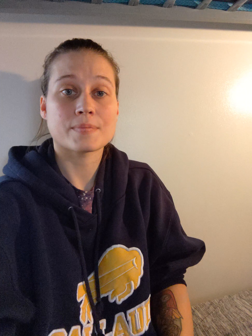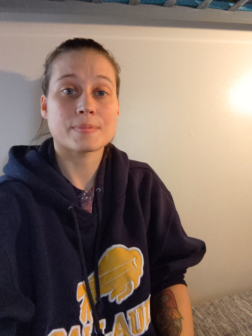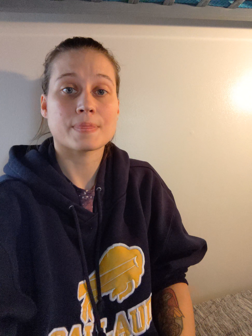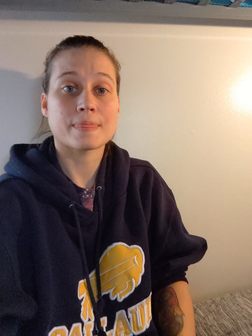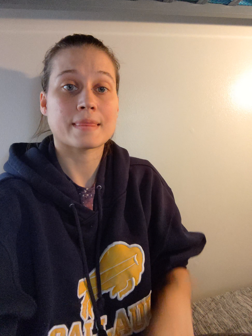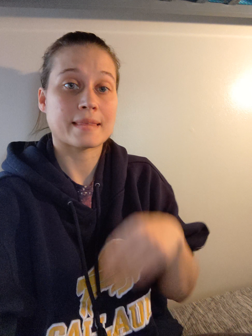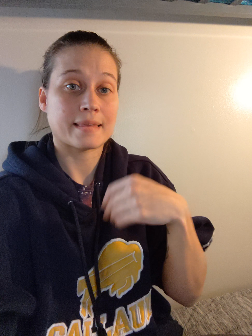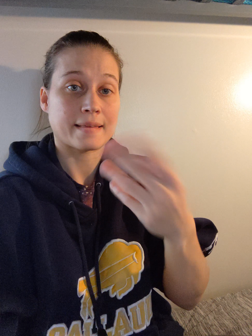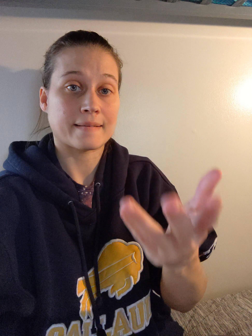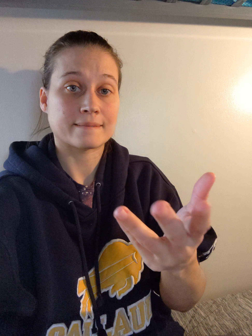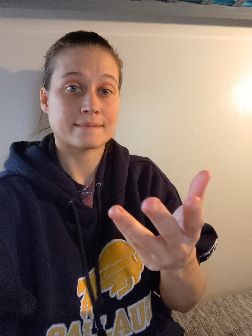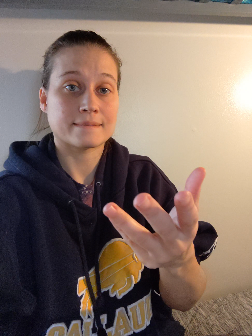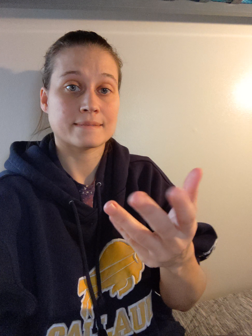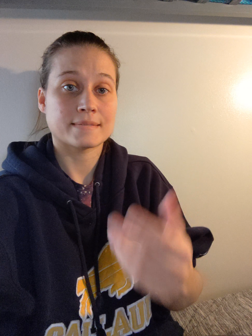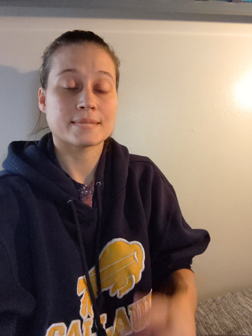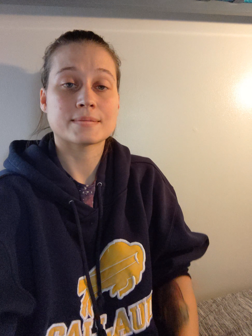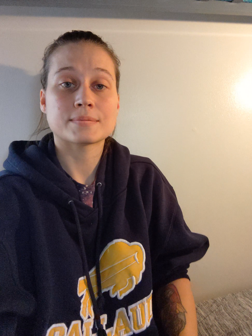give